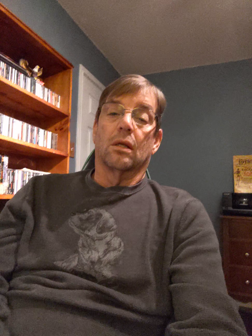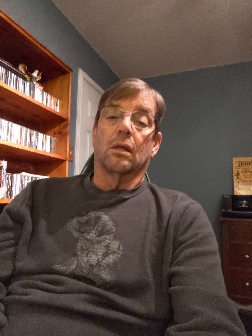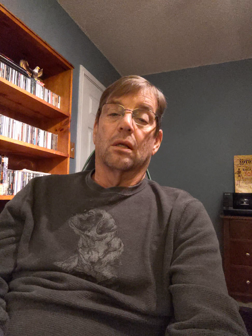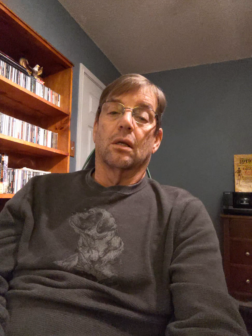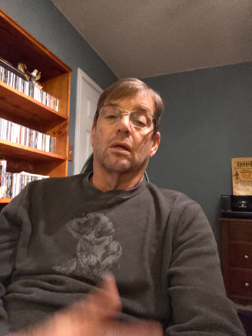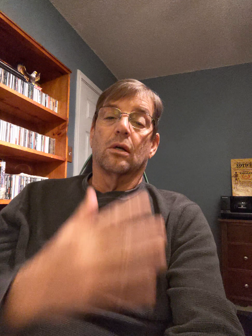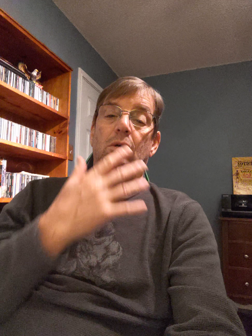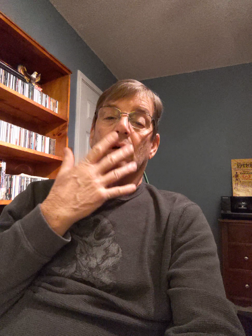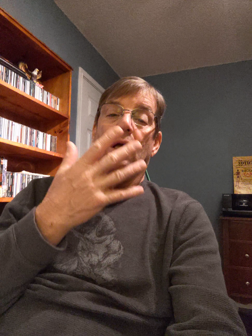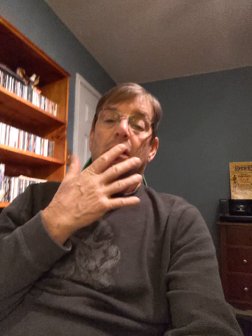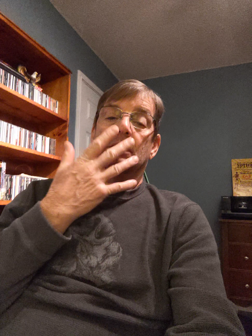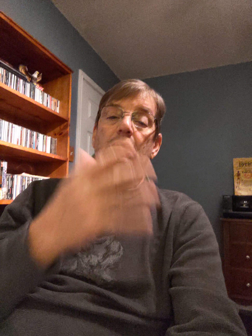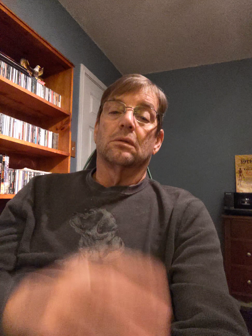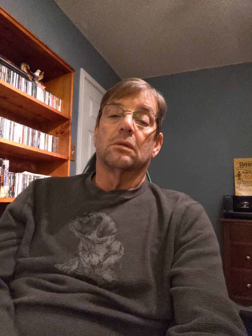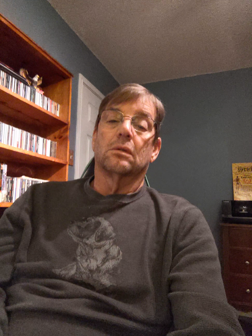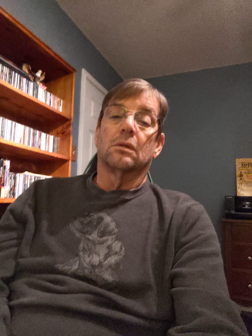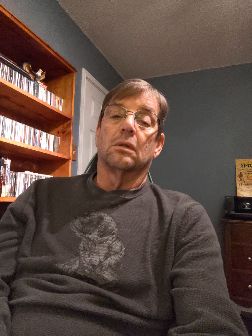grass